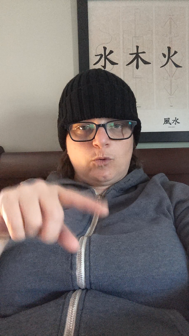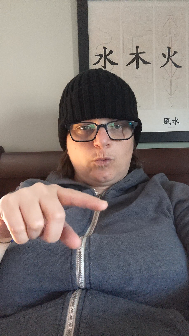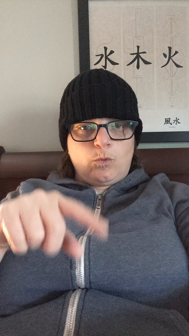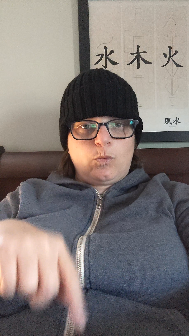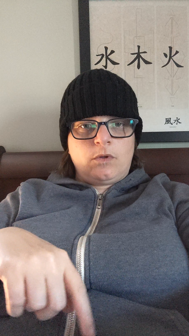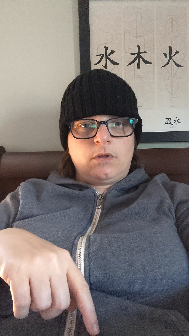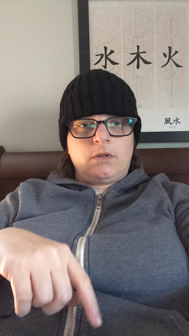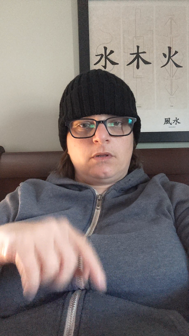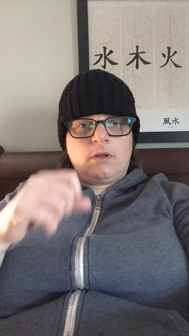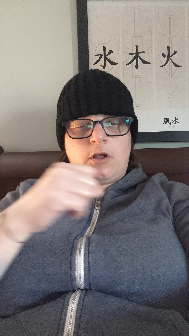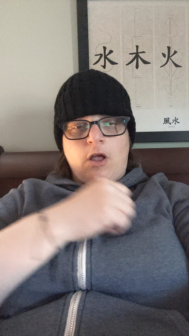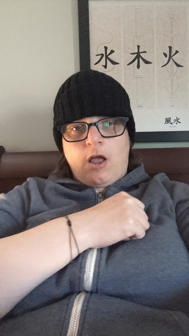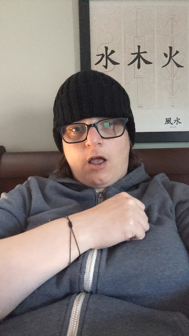hug